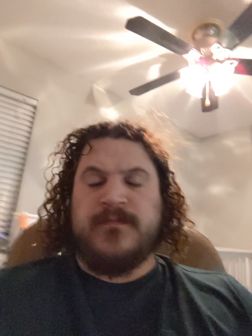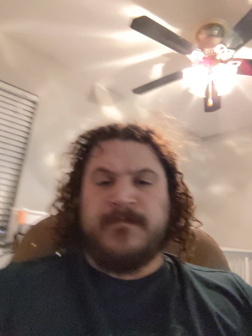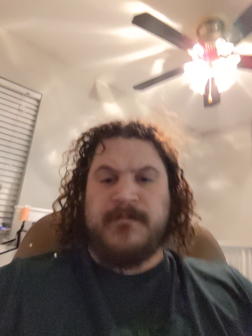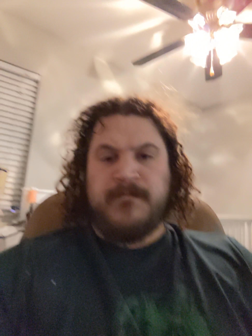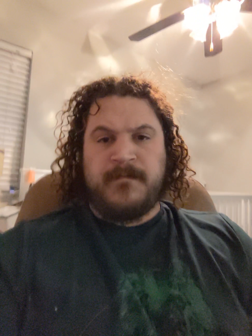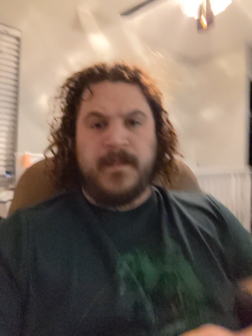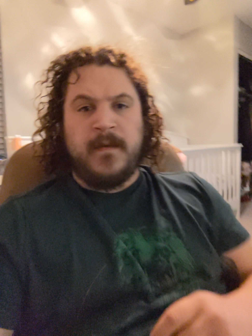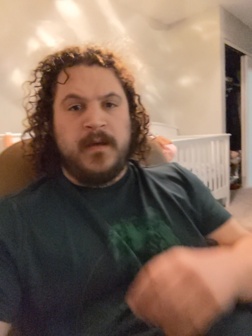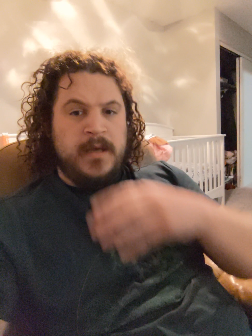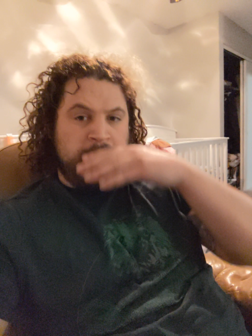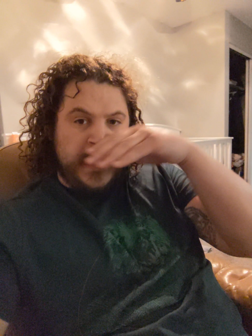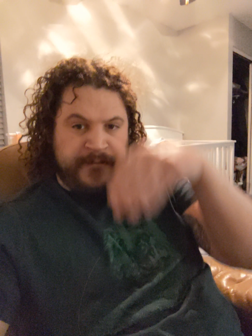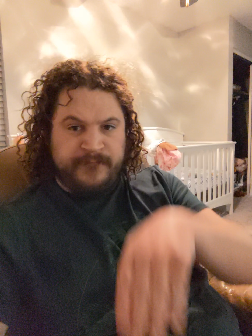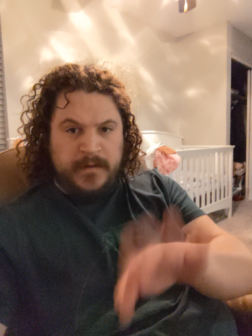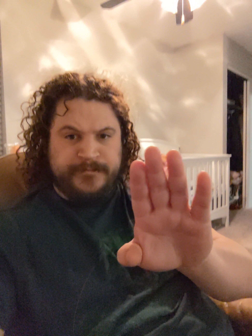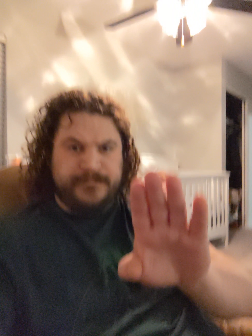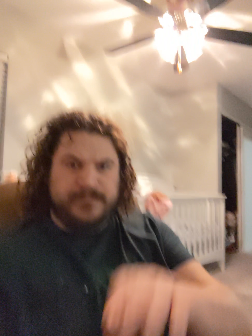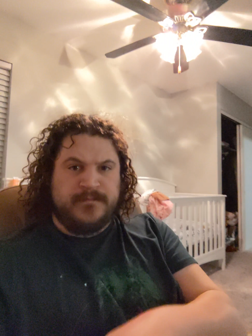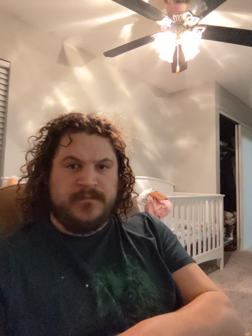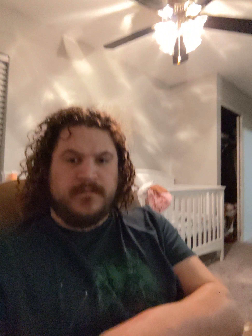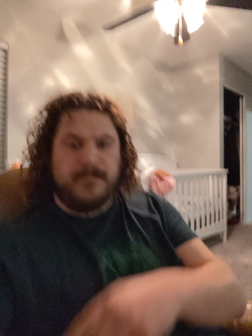elephant